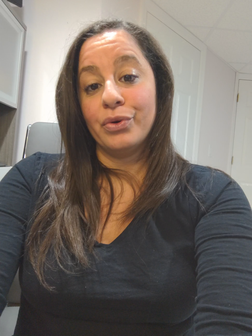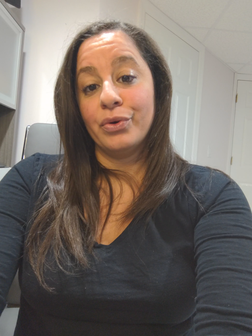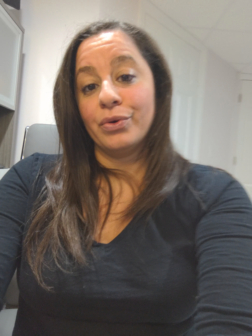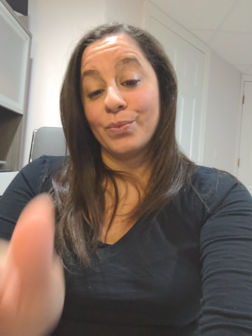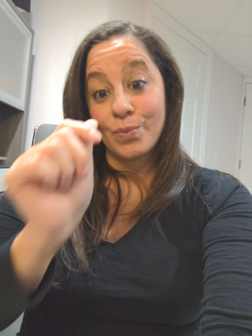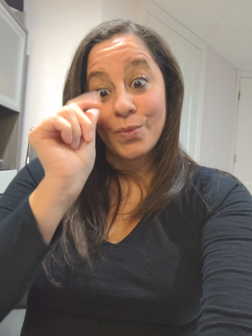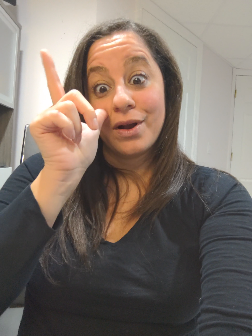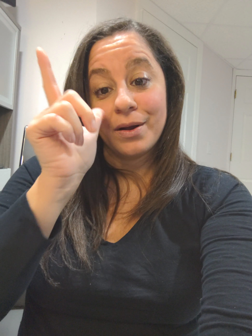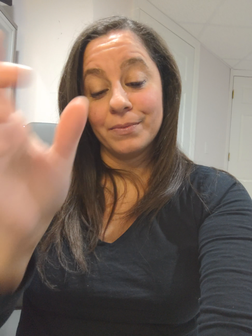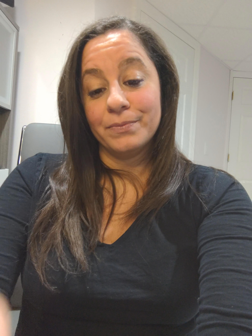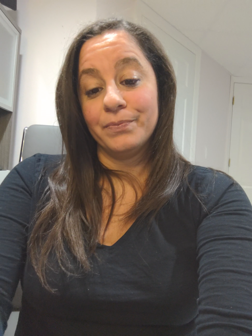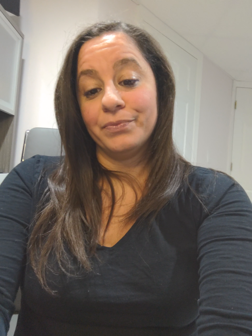awake